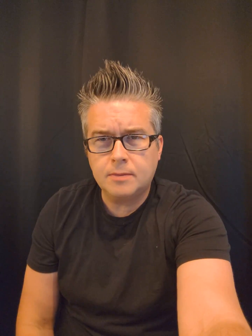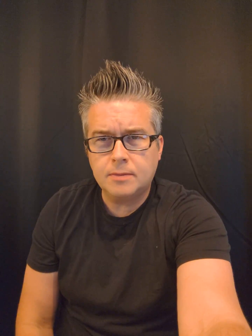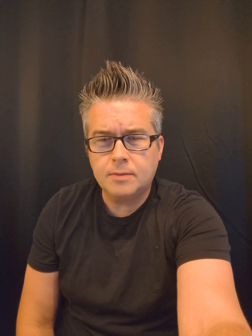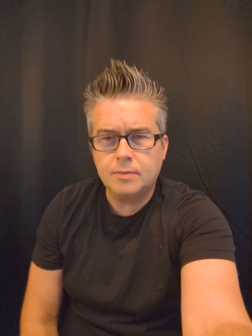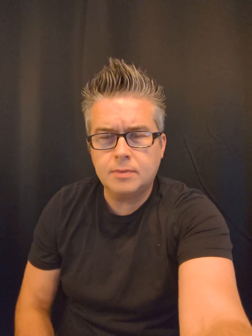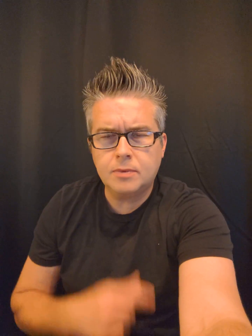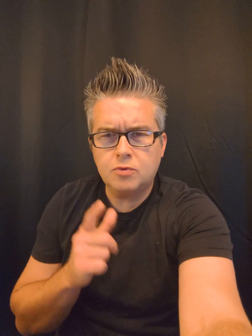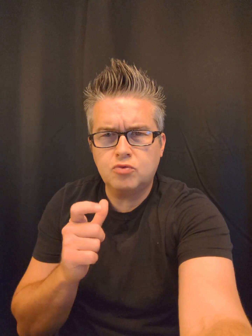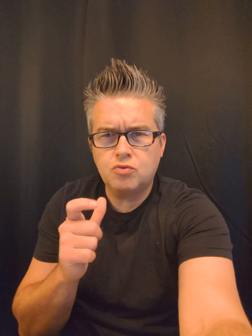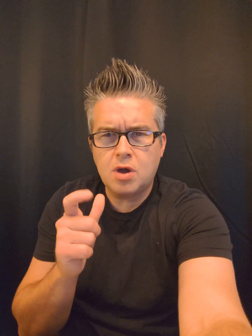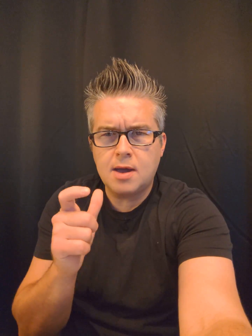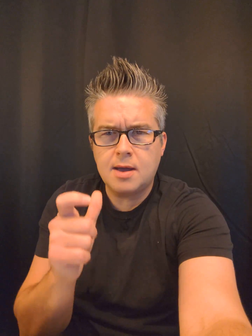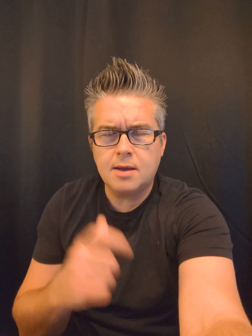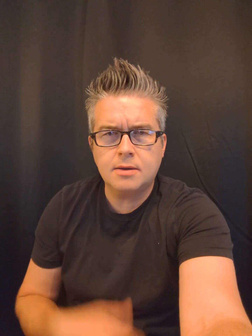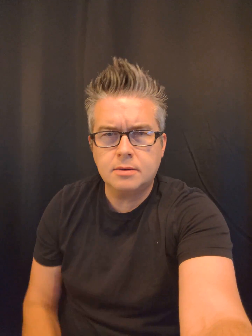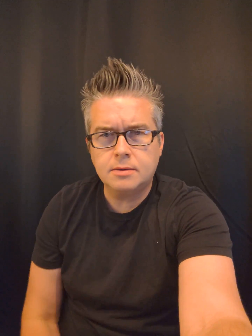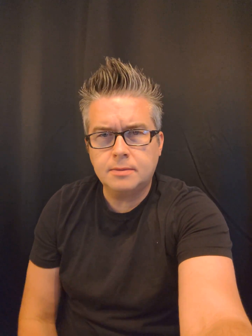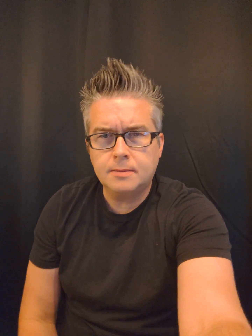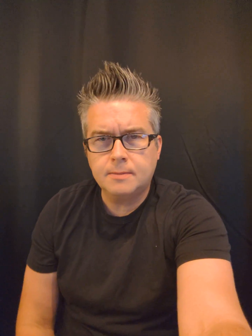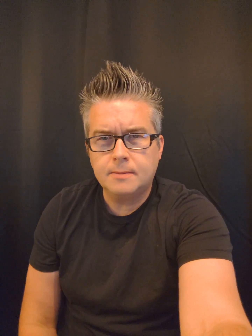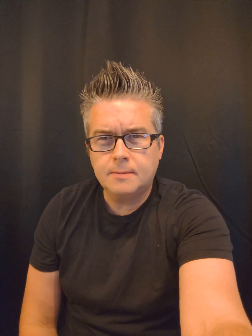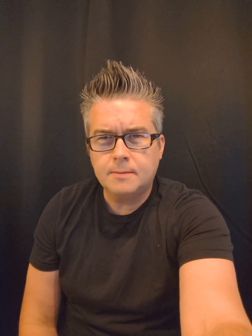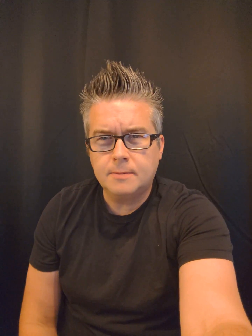run